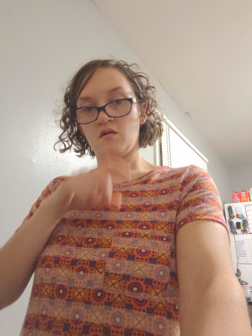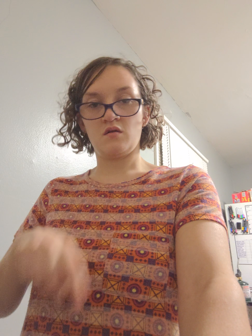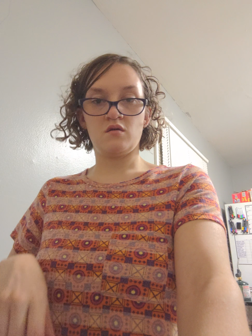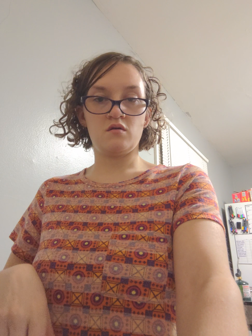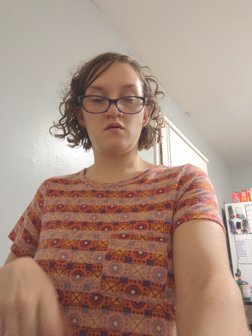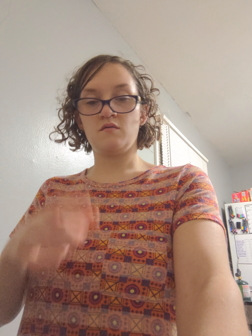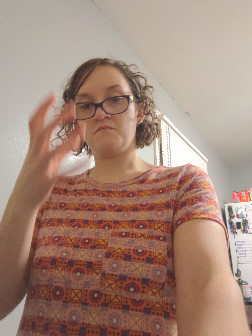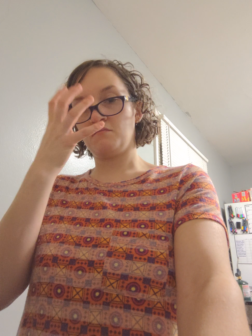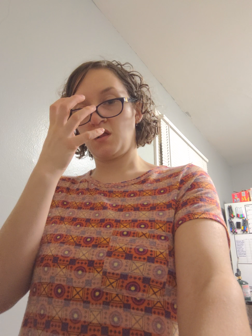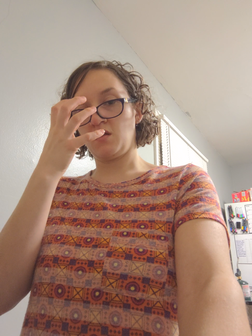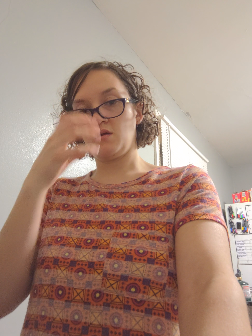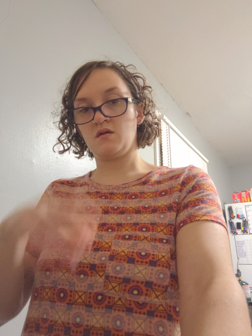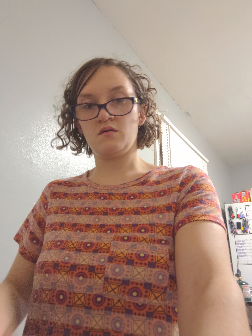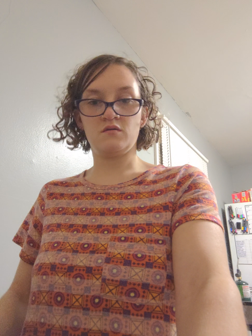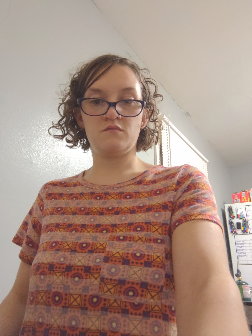mad